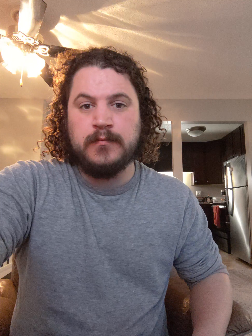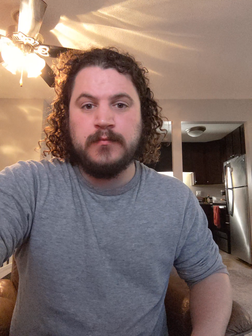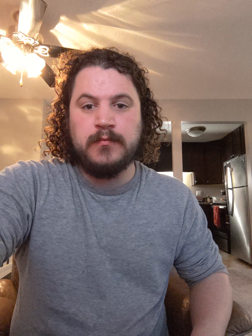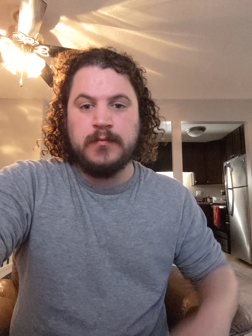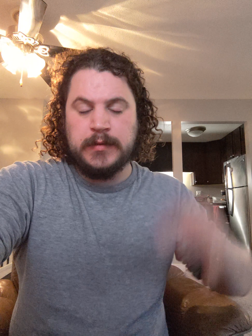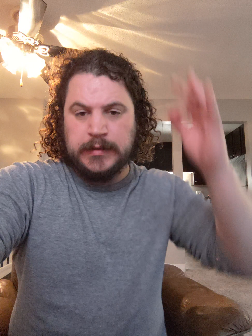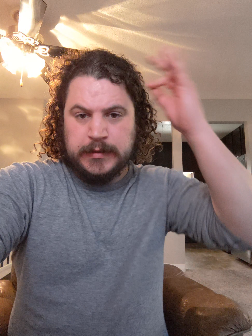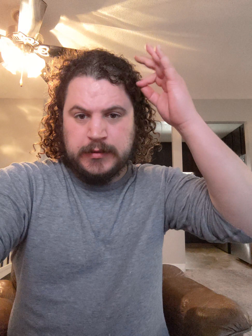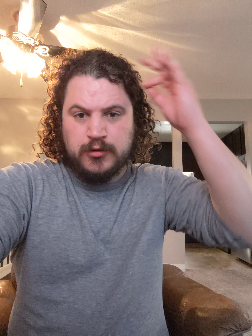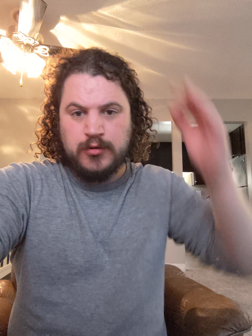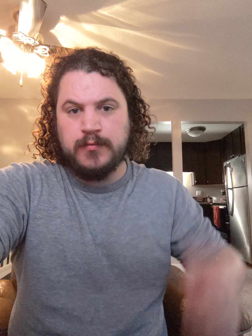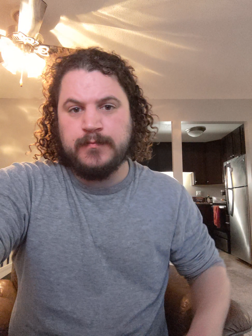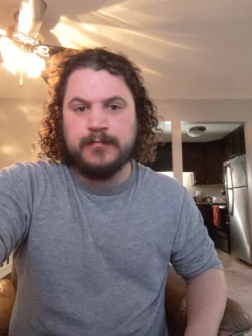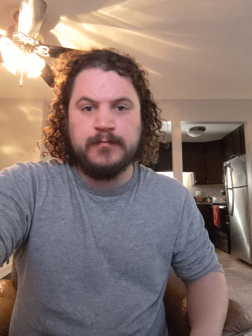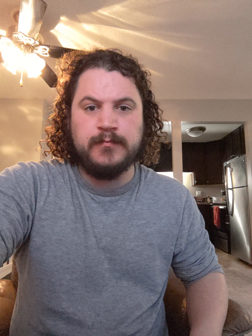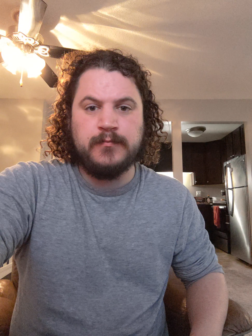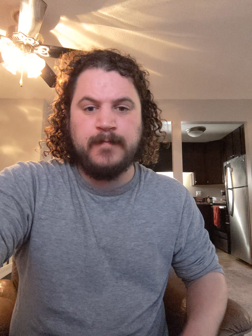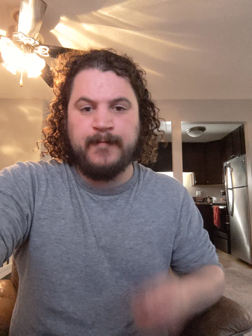hair